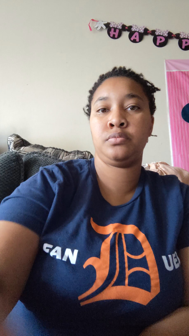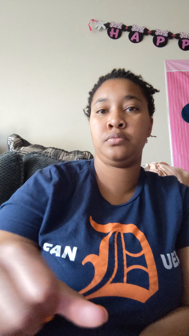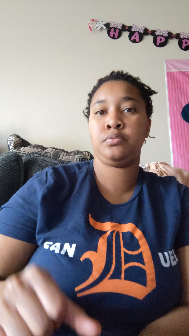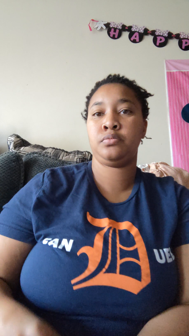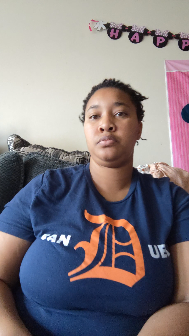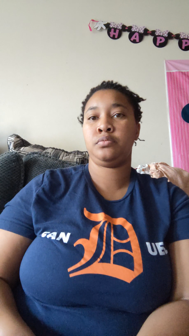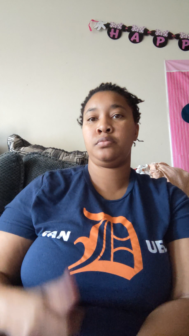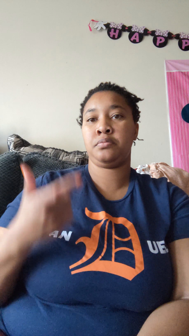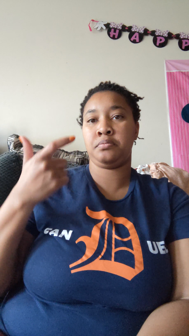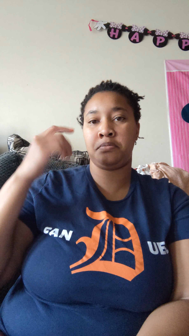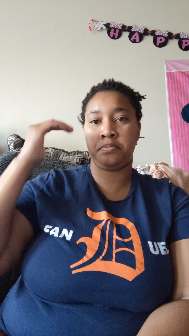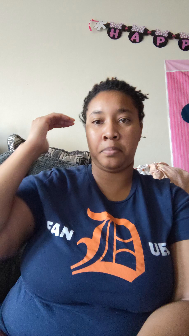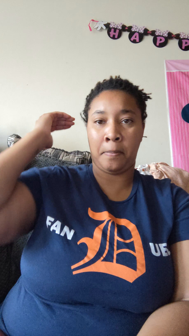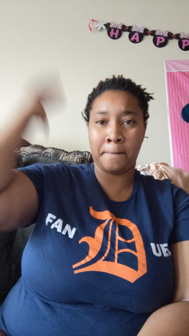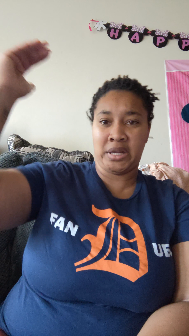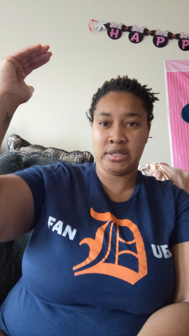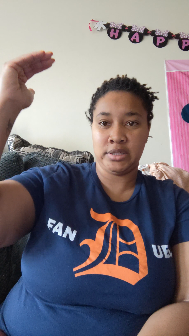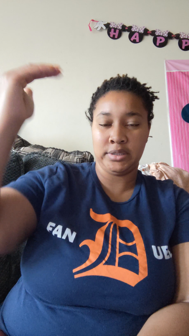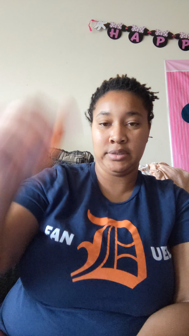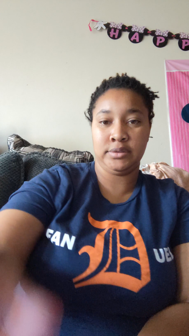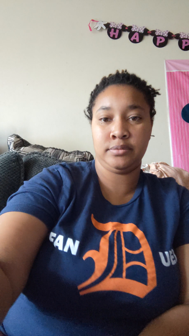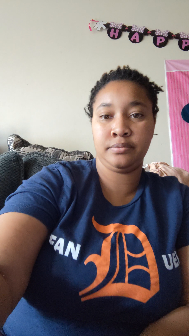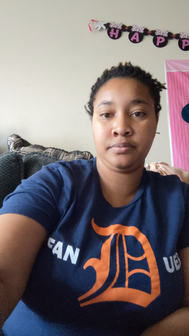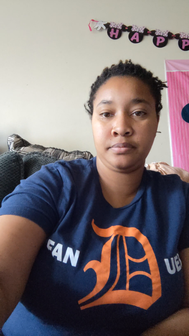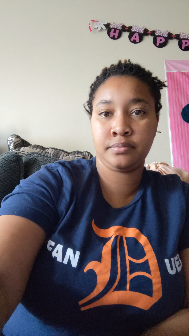big